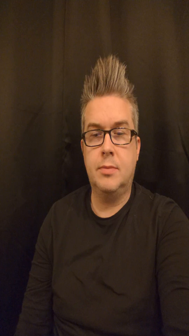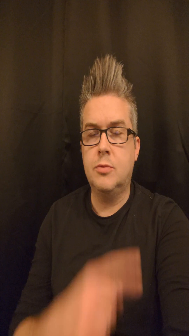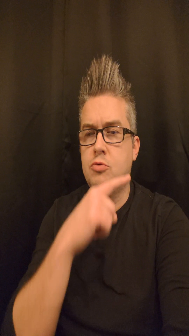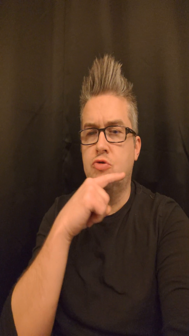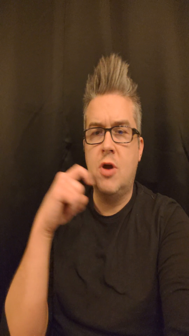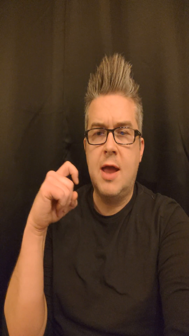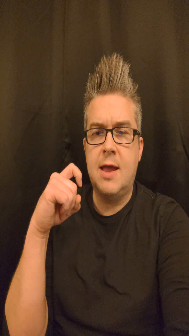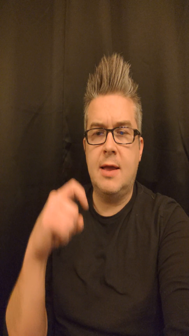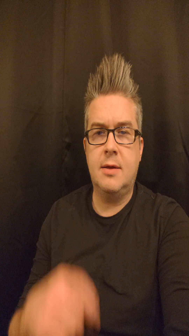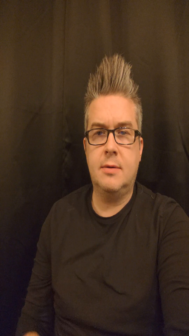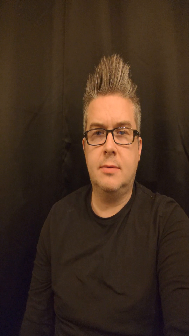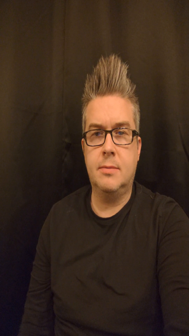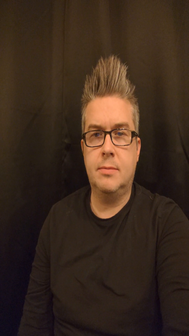dry